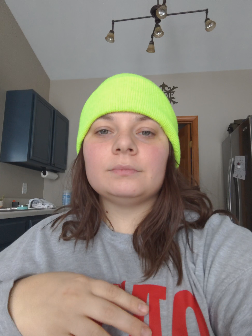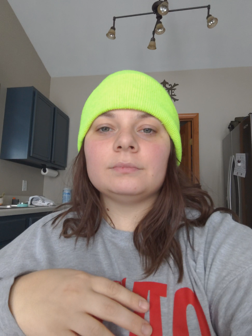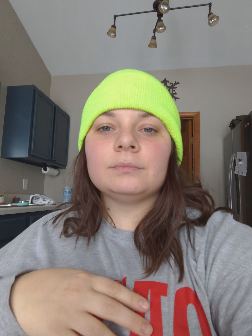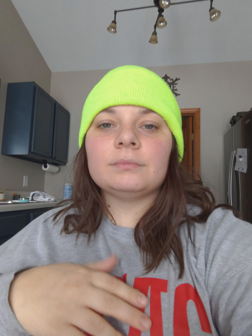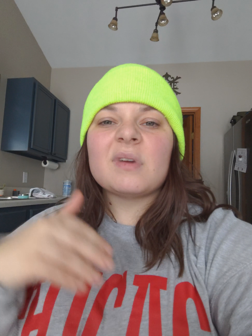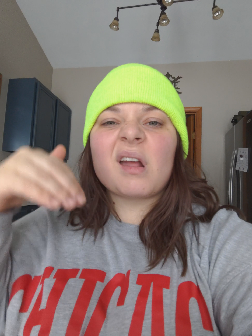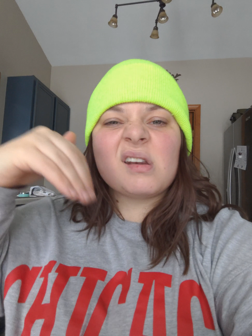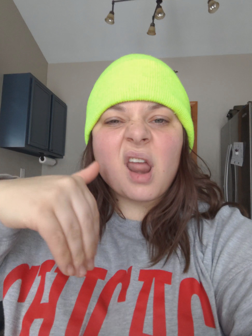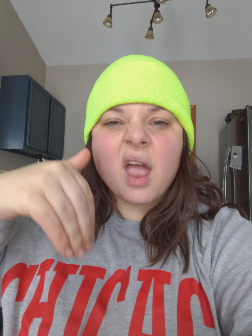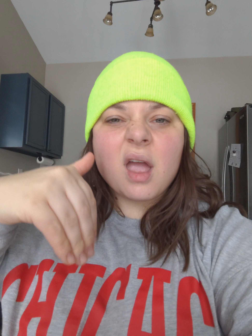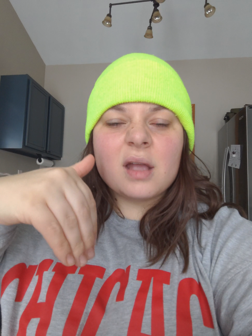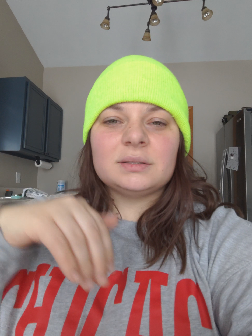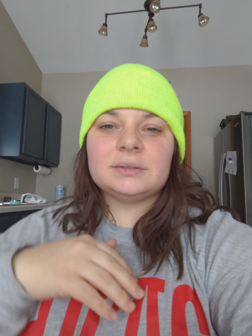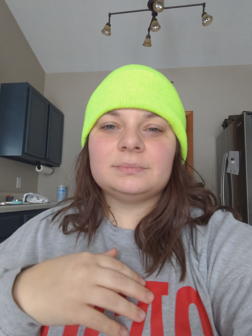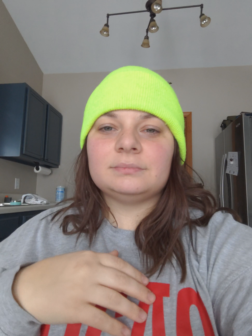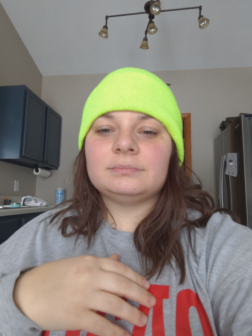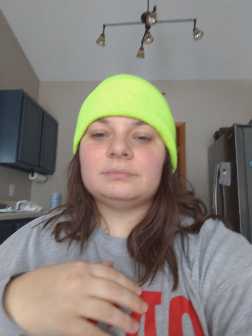night